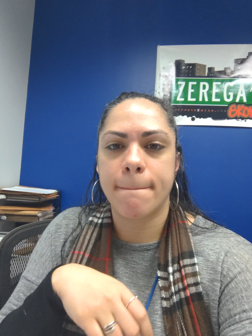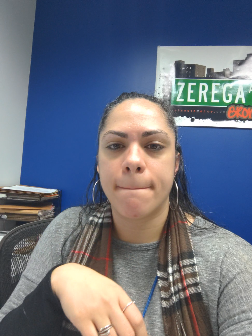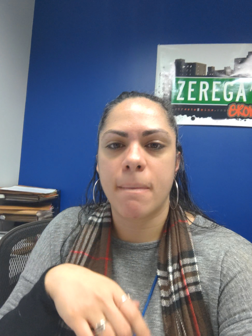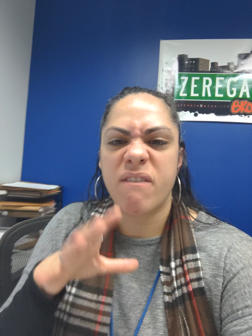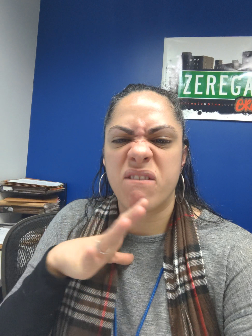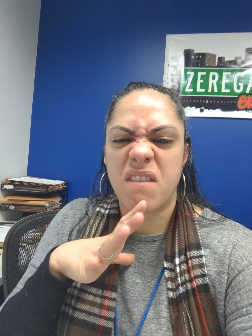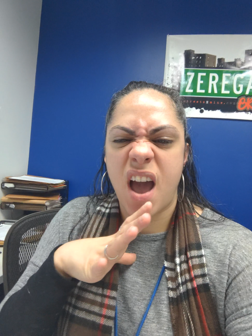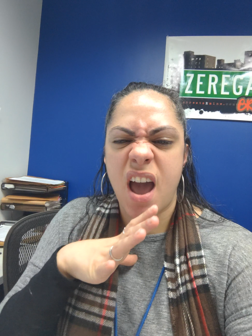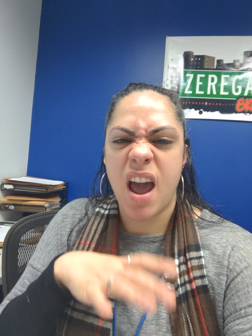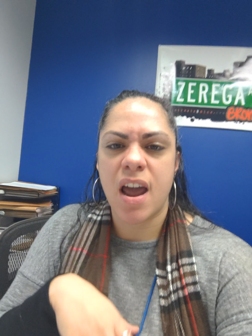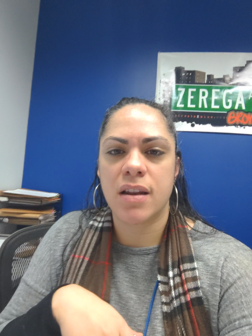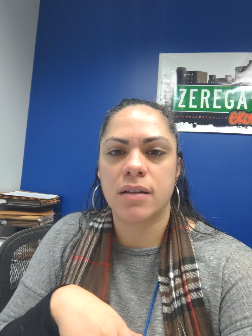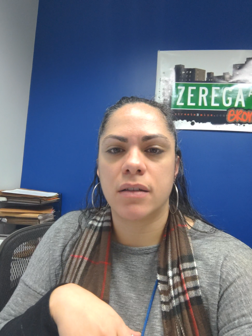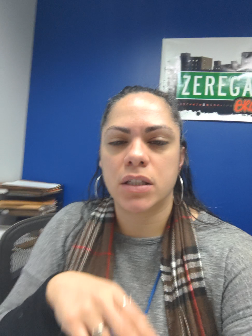fine